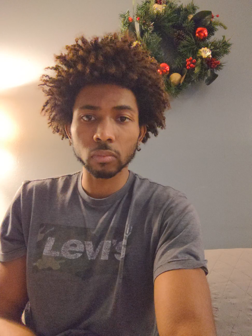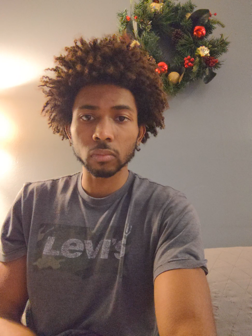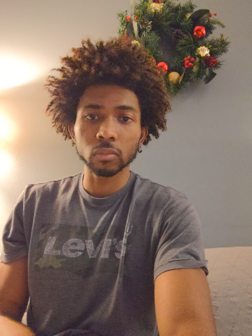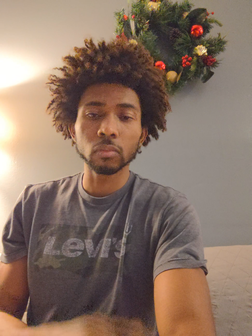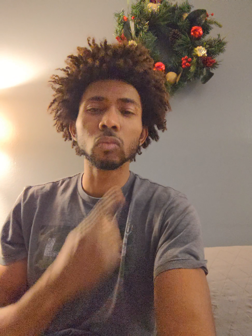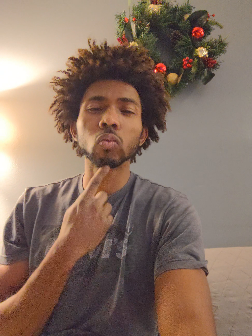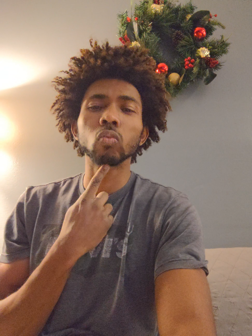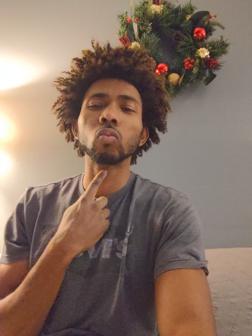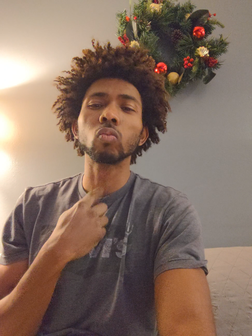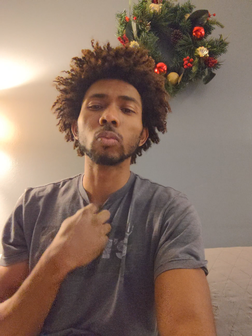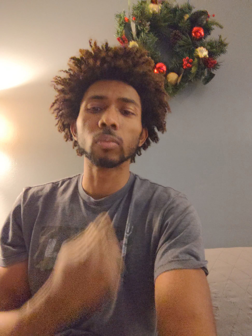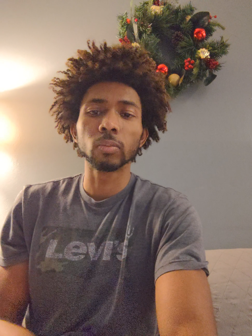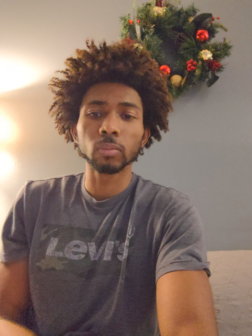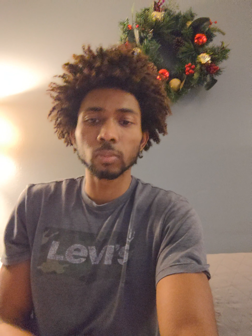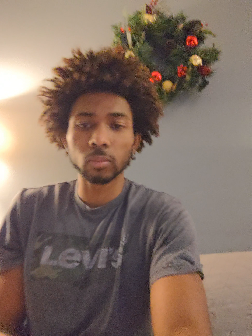thirsty